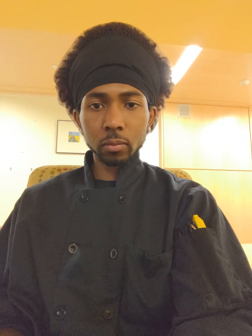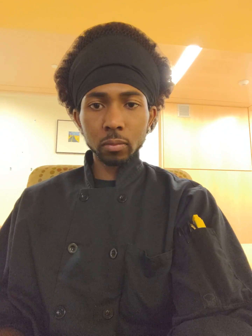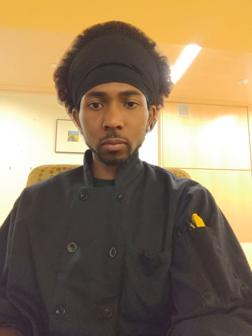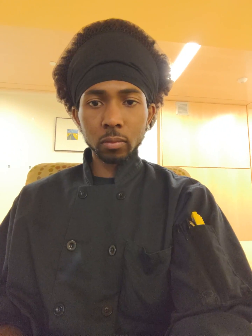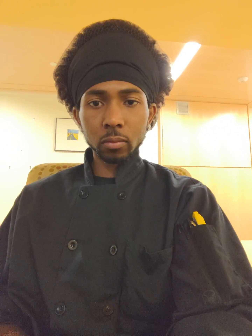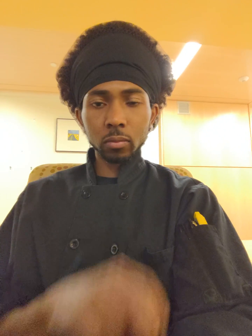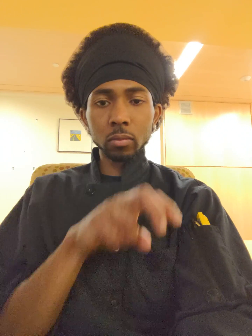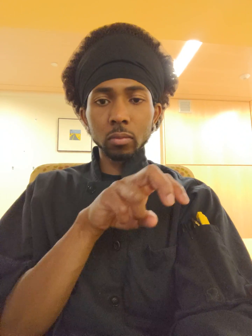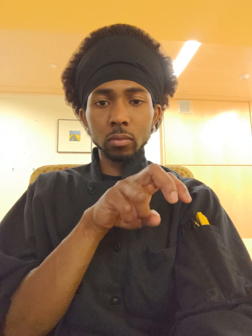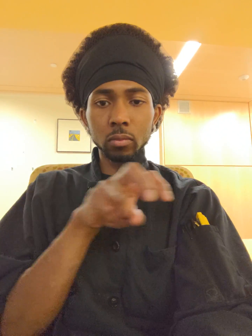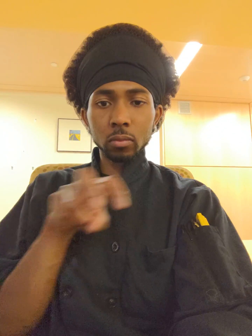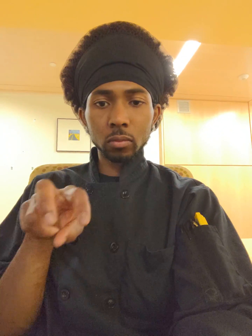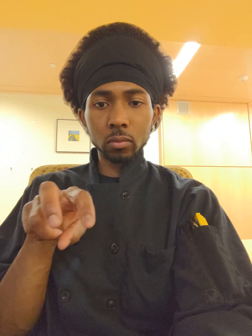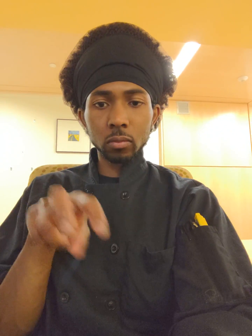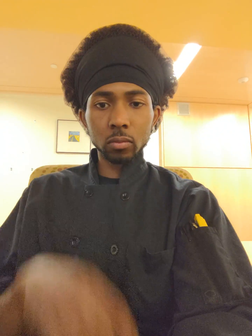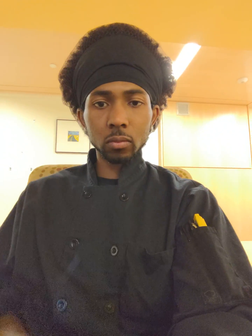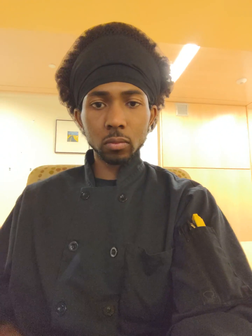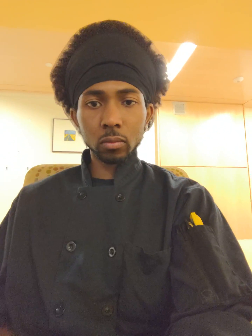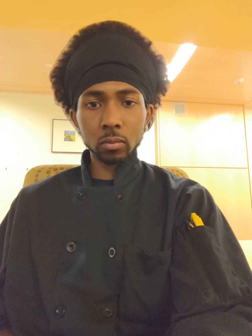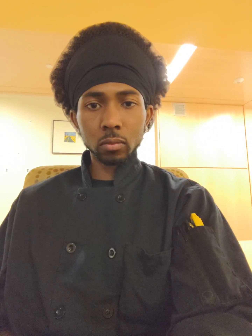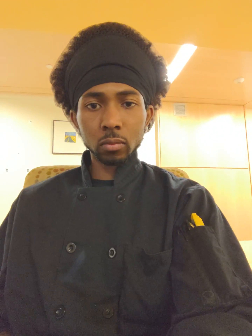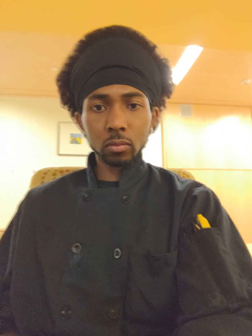bench